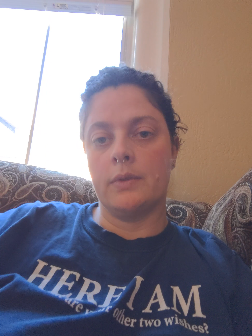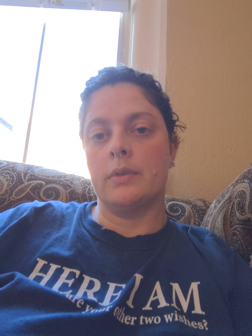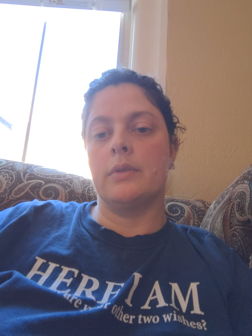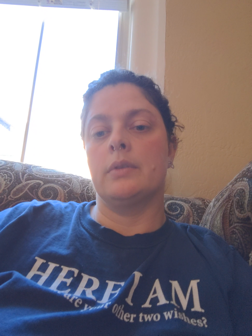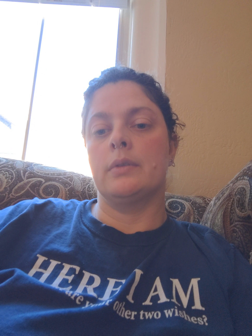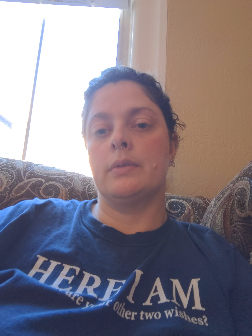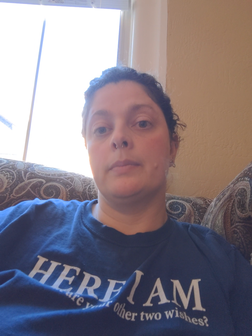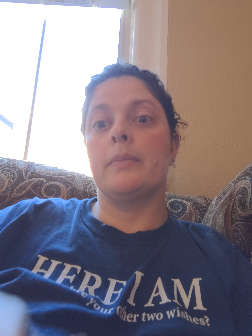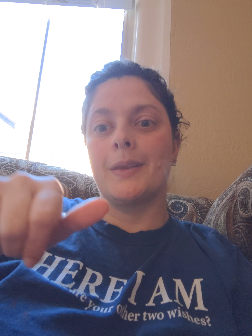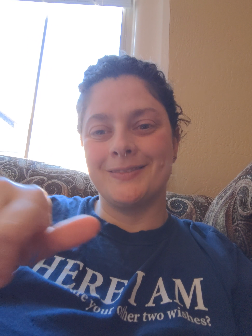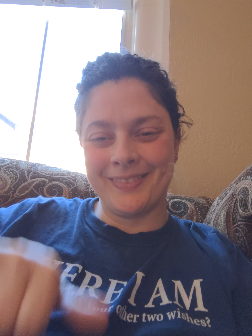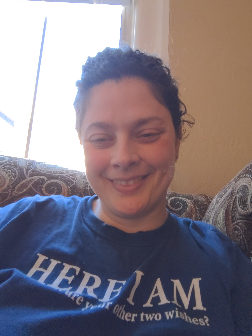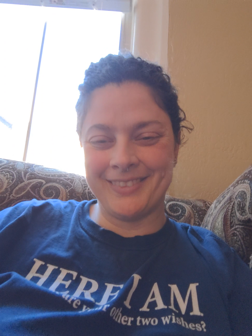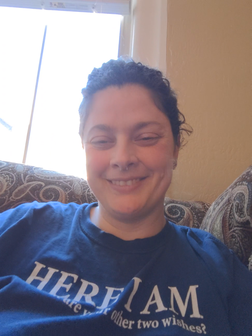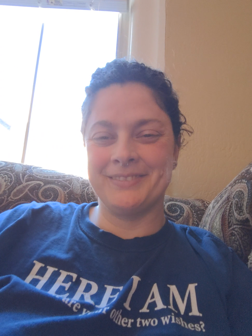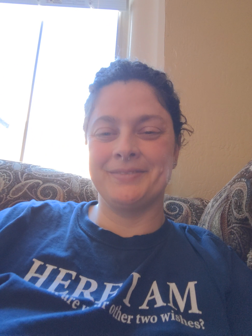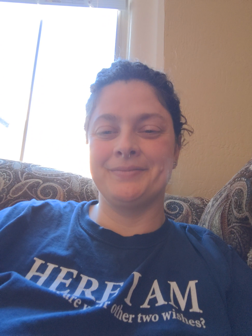puzzle